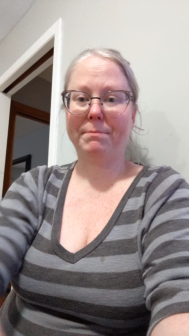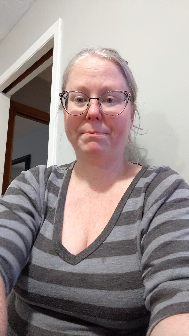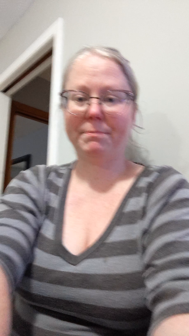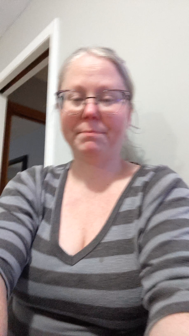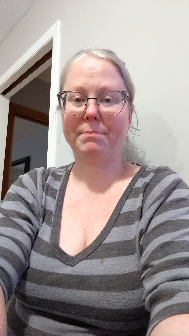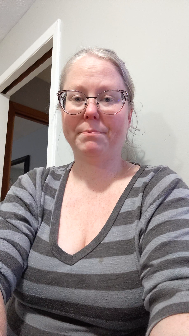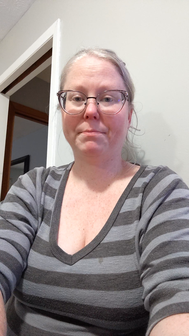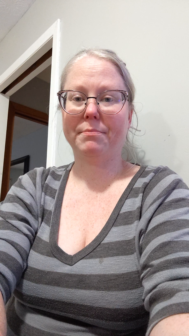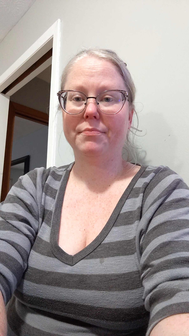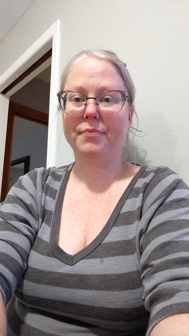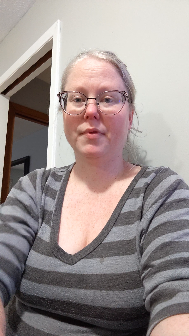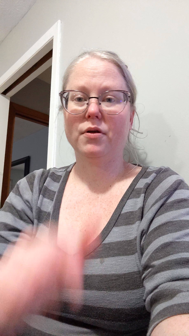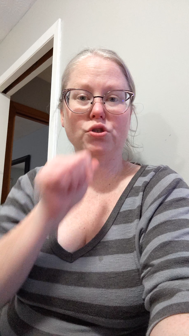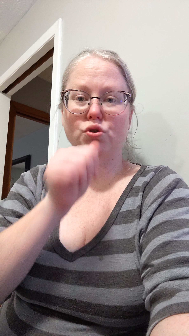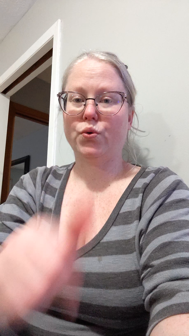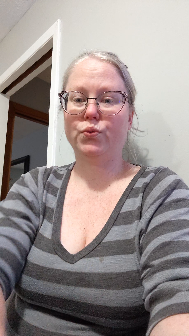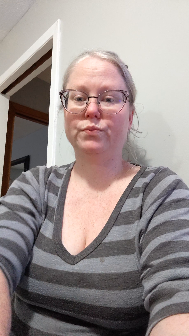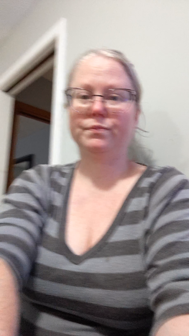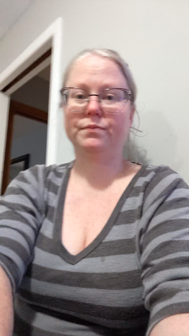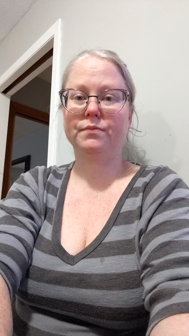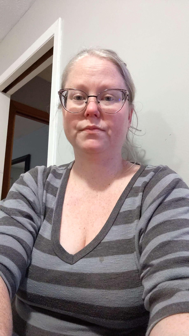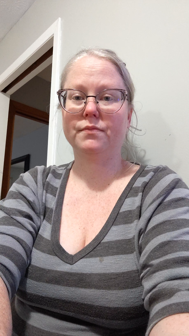don't